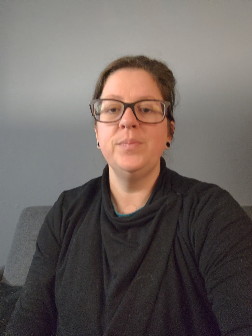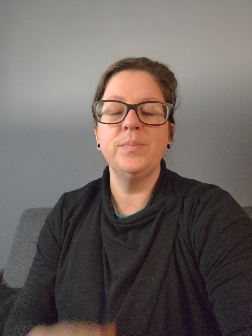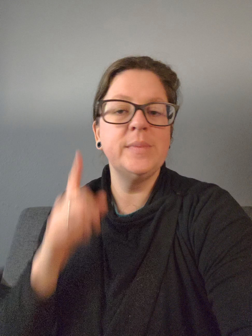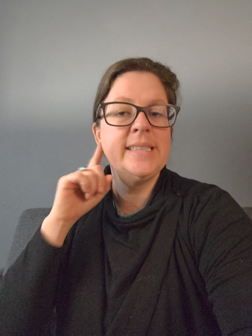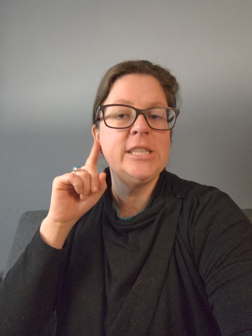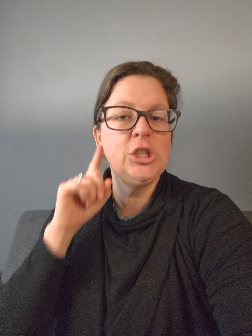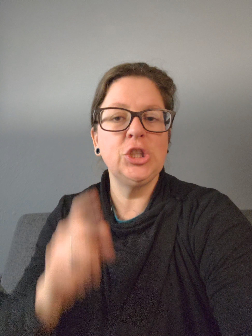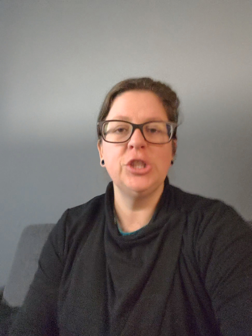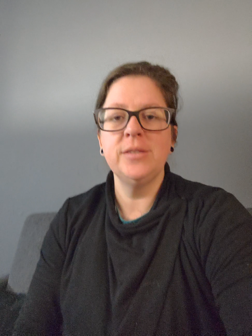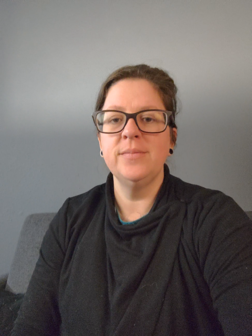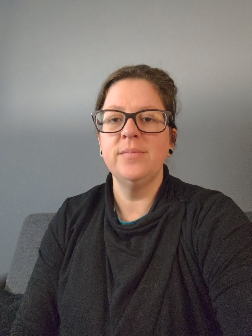hear